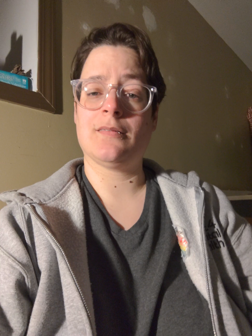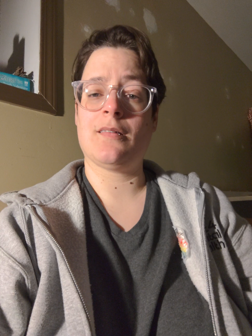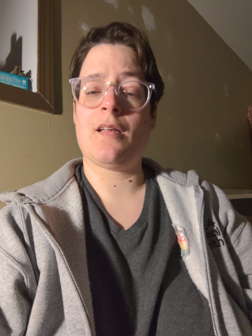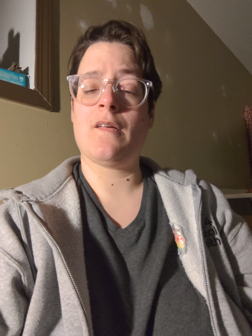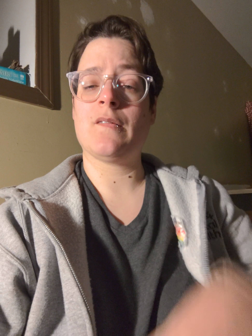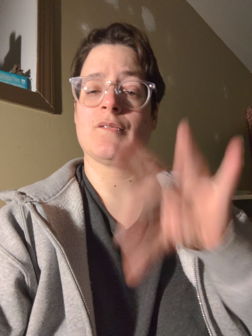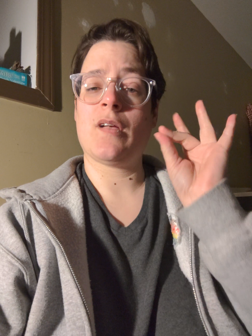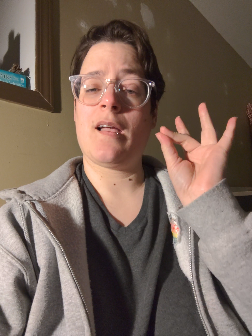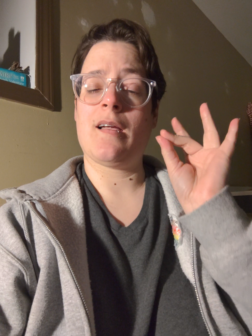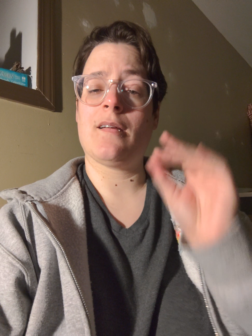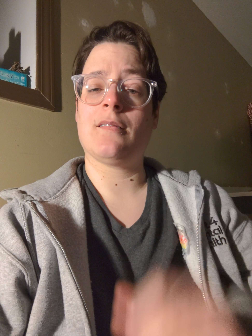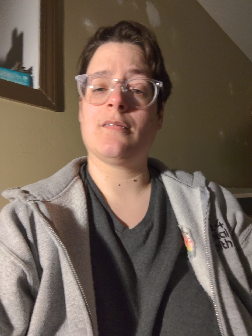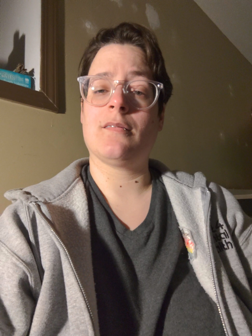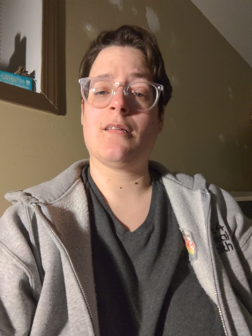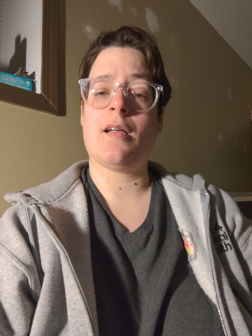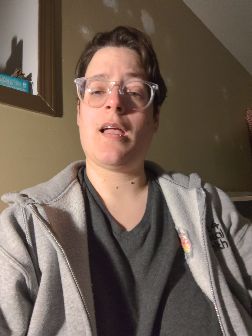find